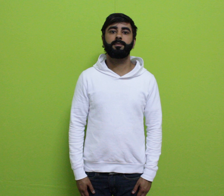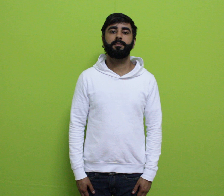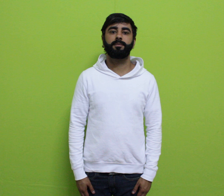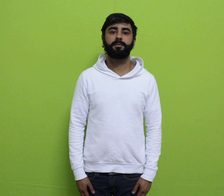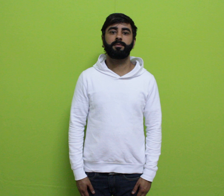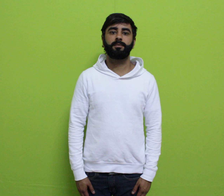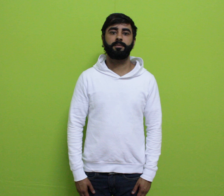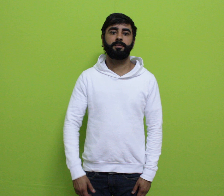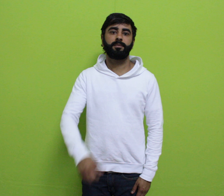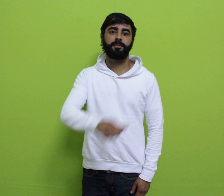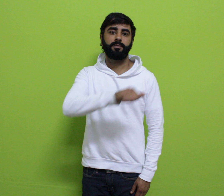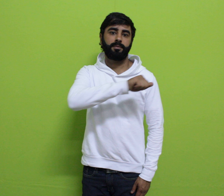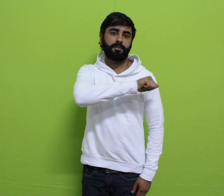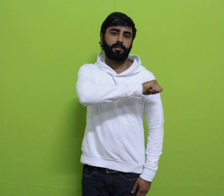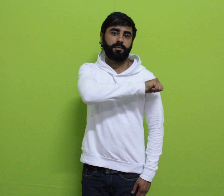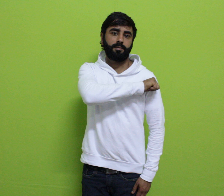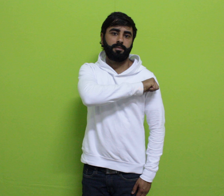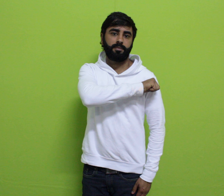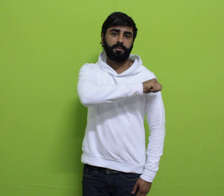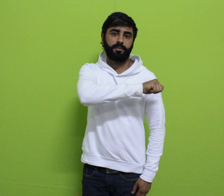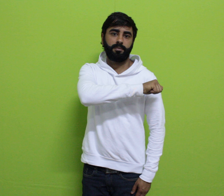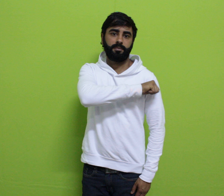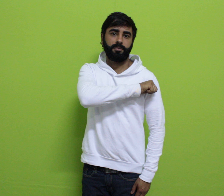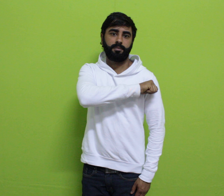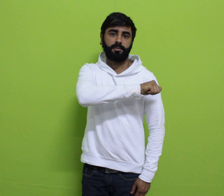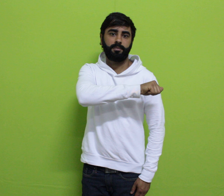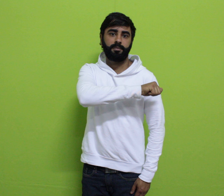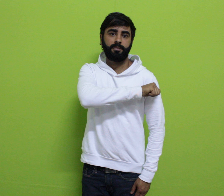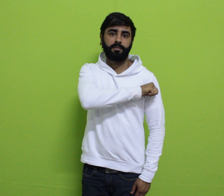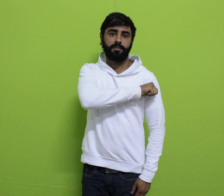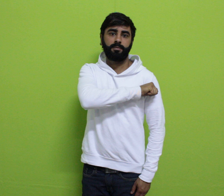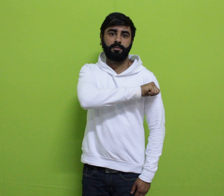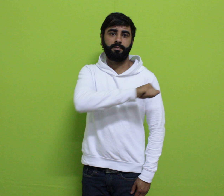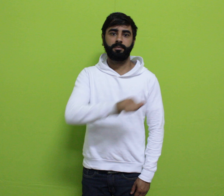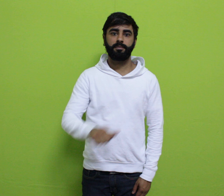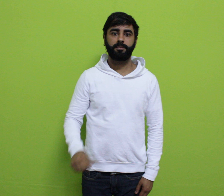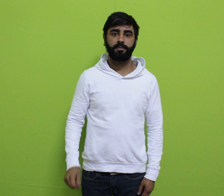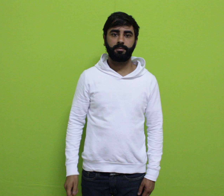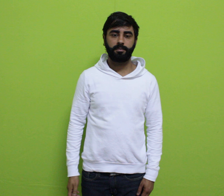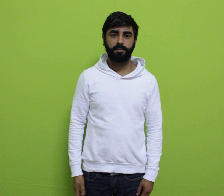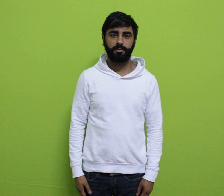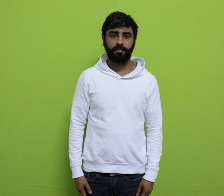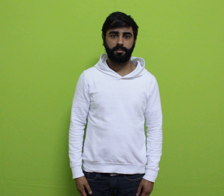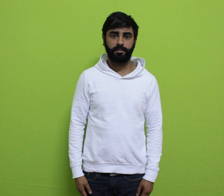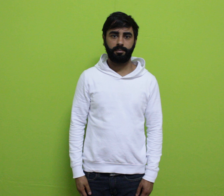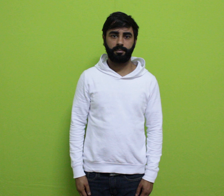aluno